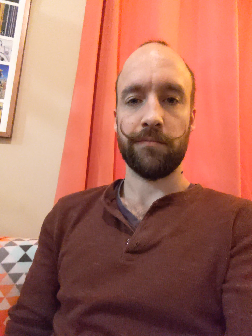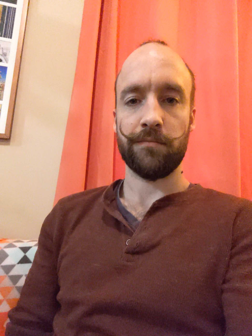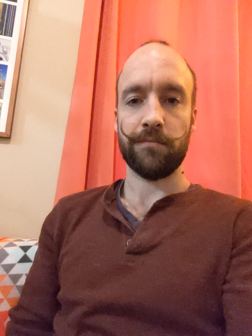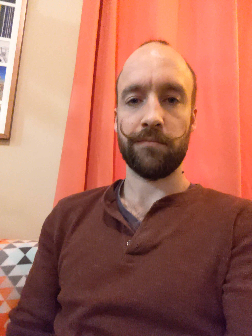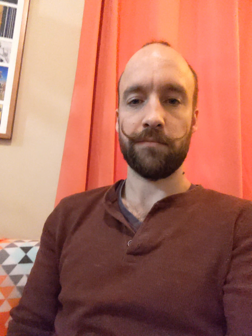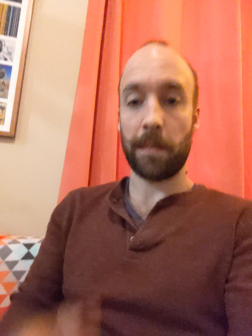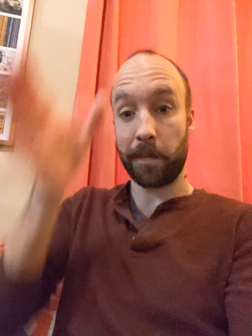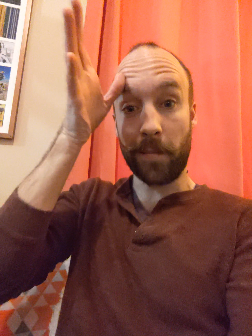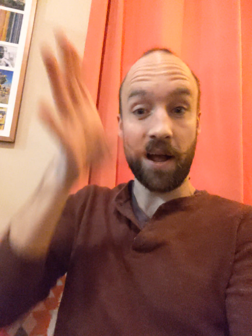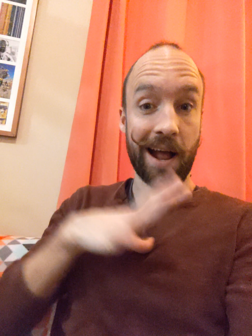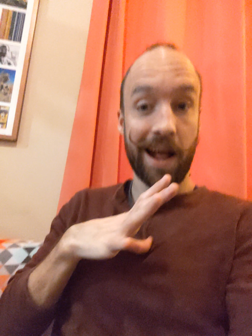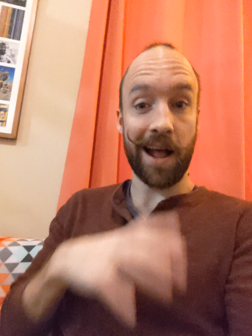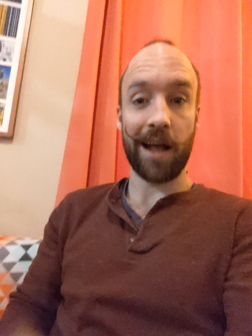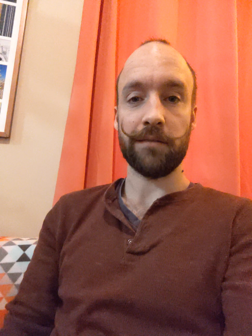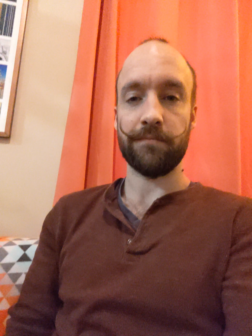man